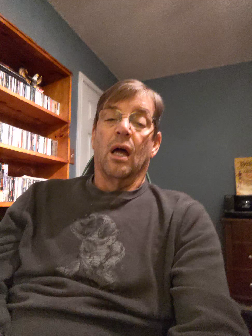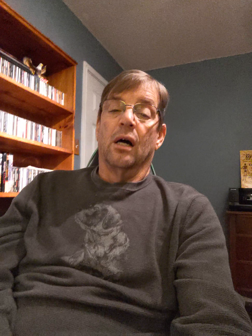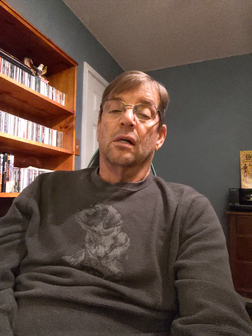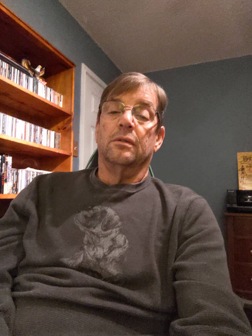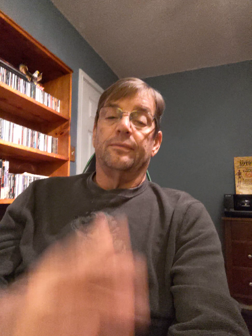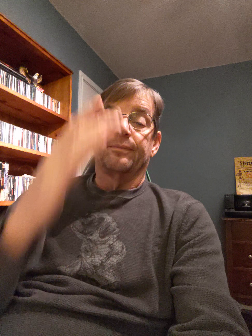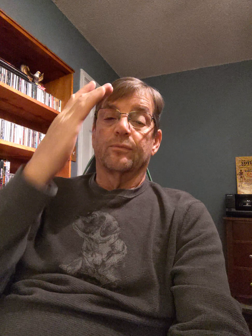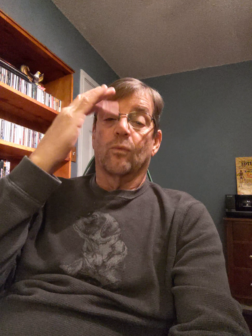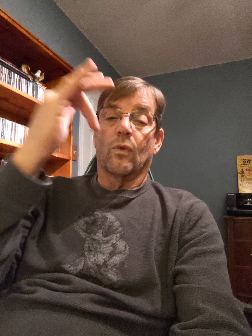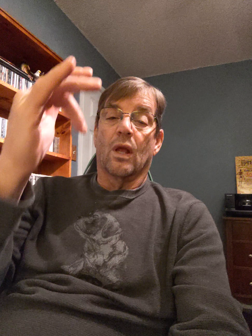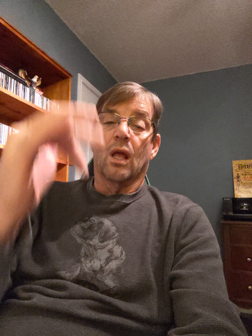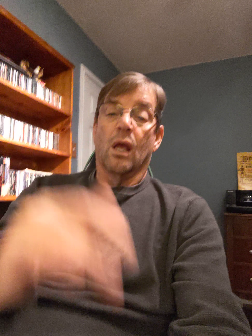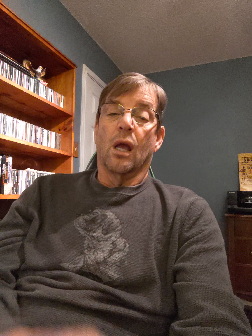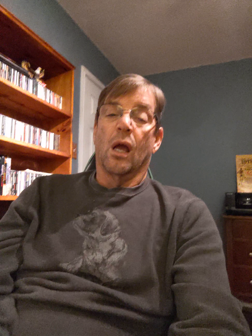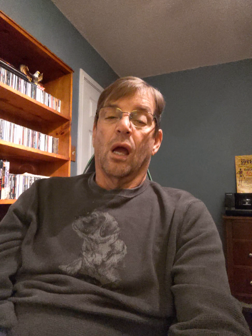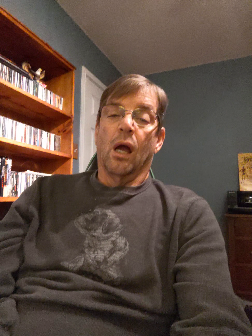why